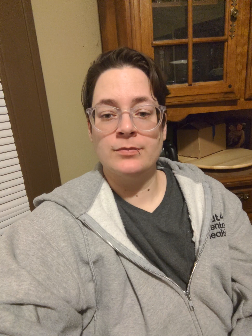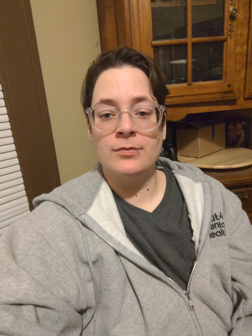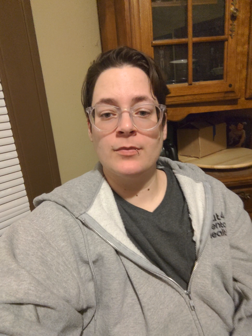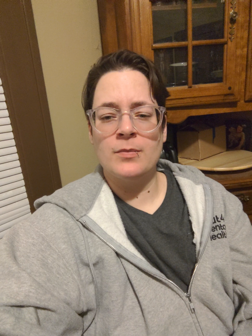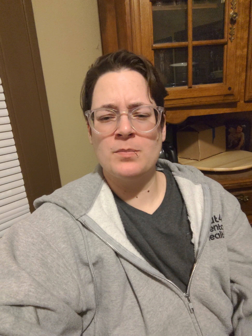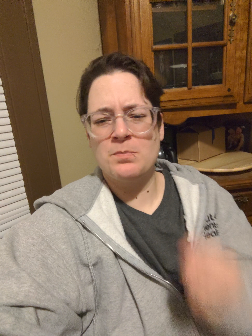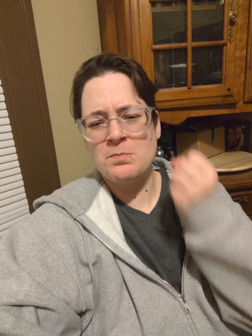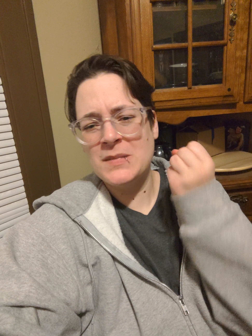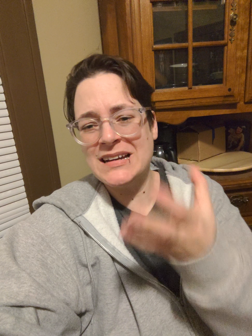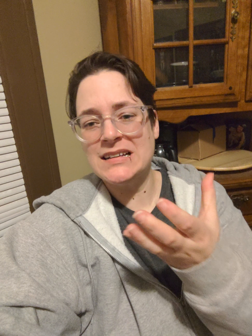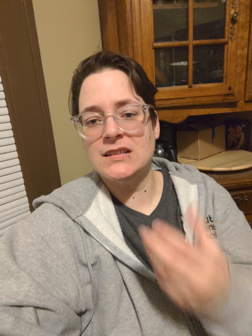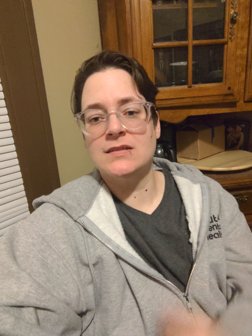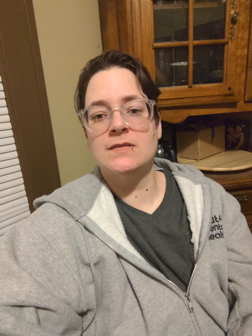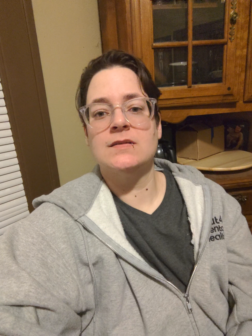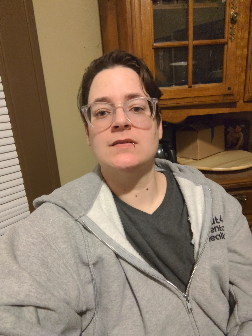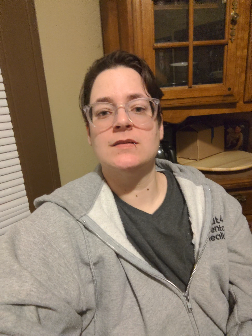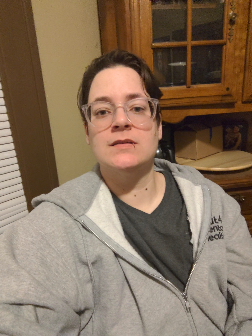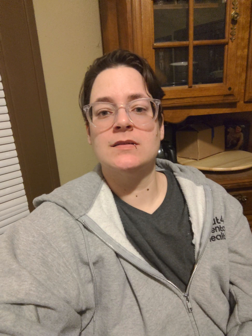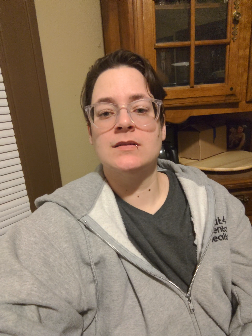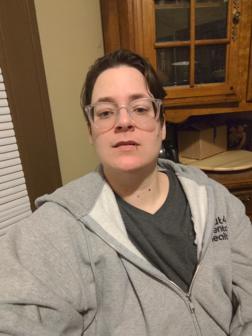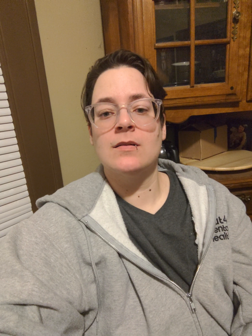many